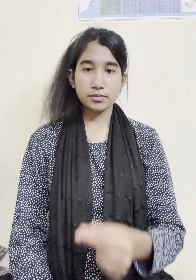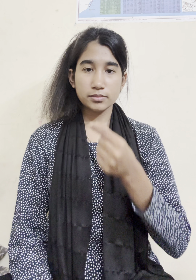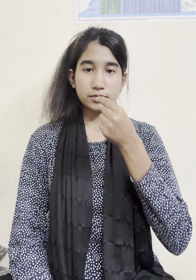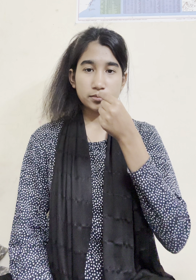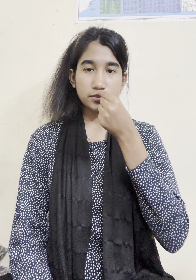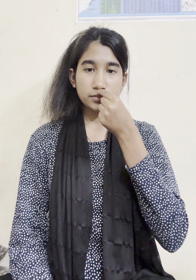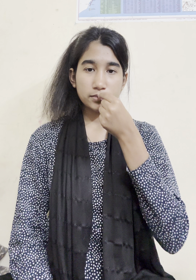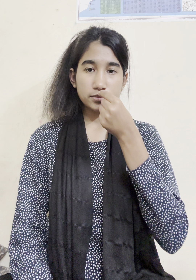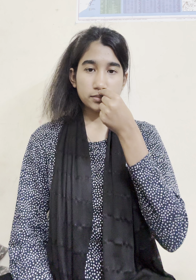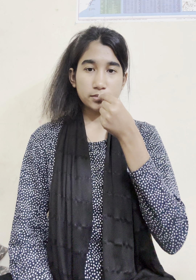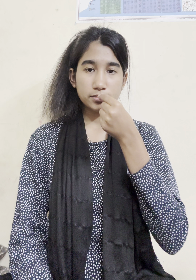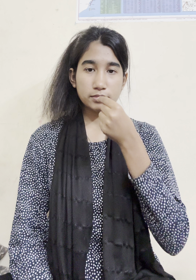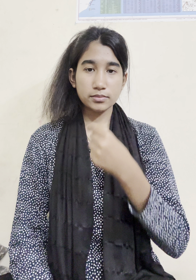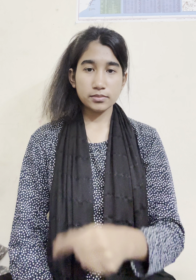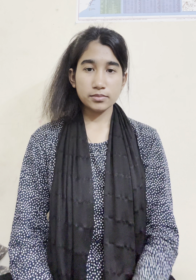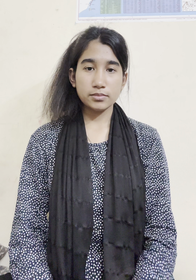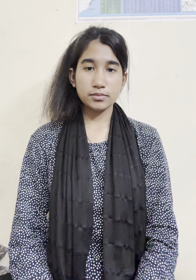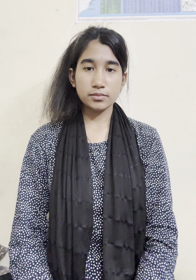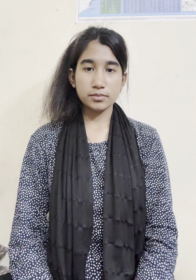মেয়ে